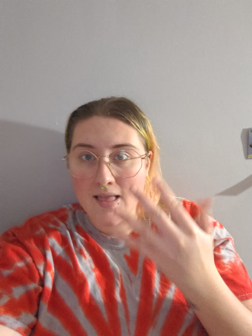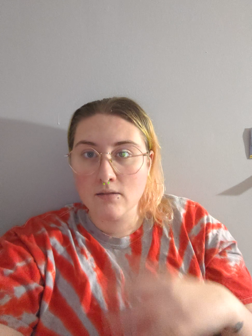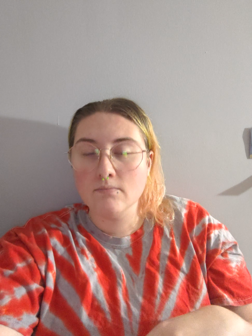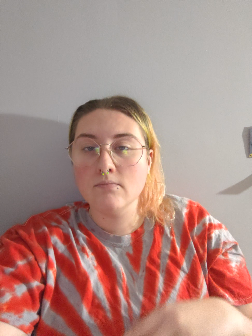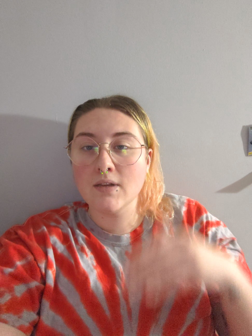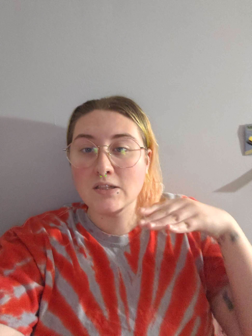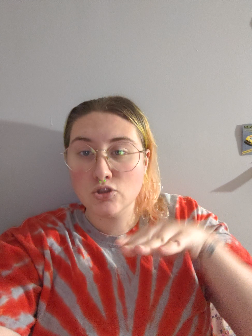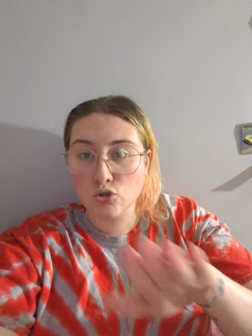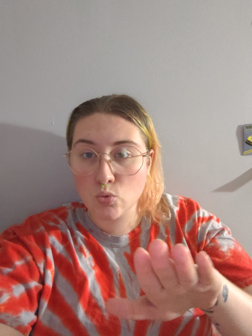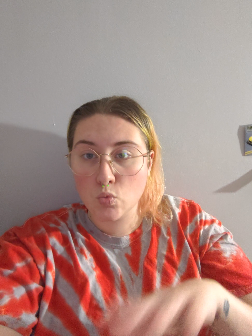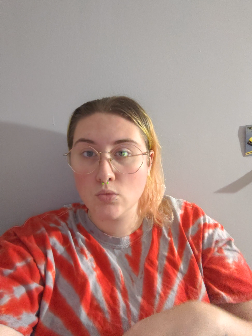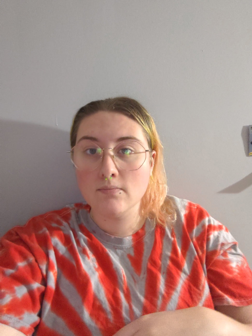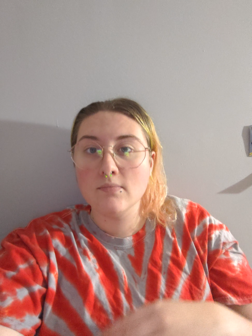into